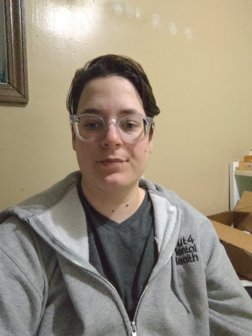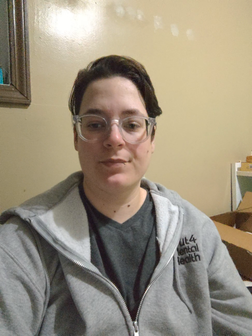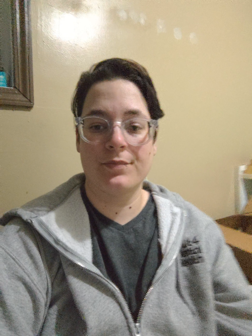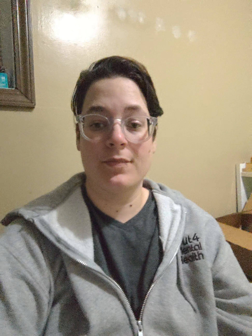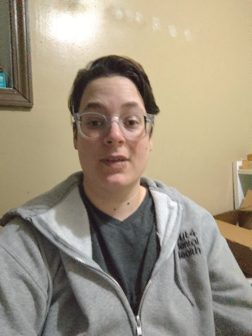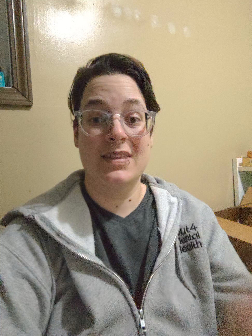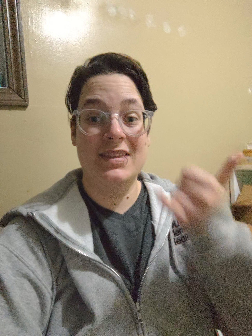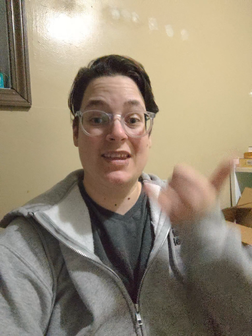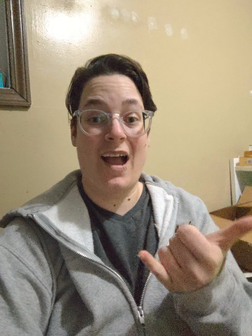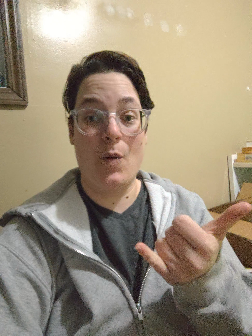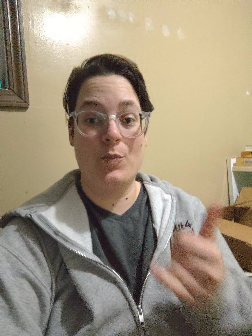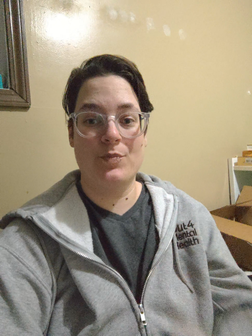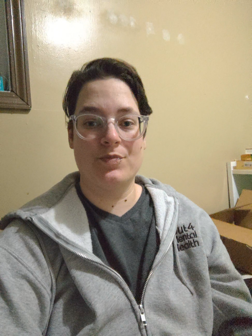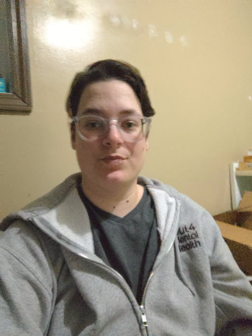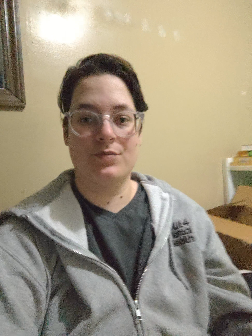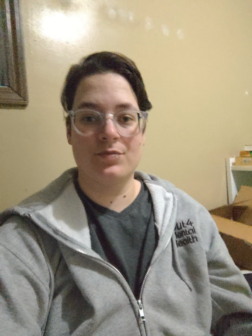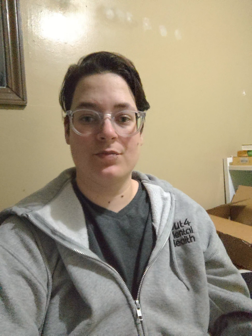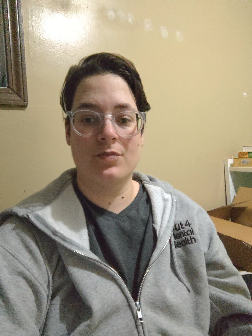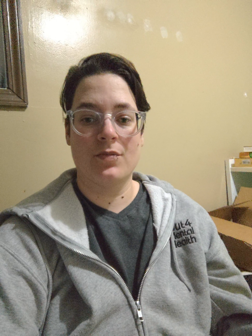now